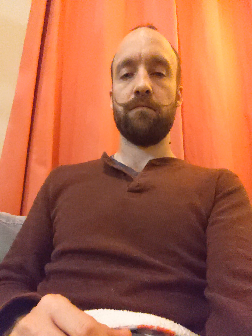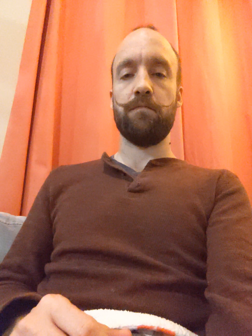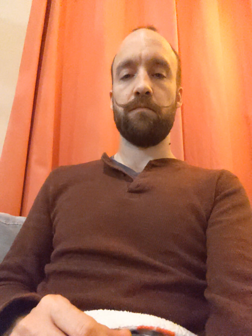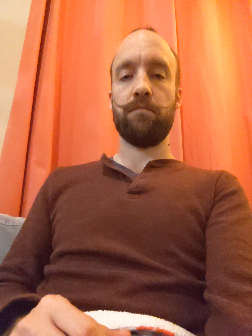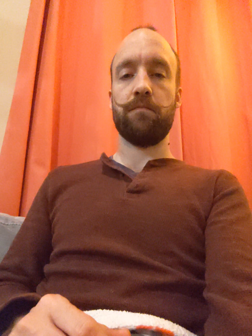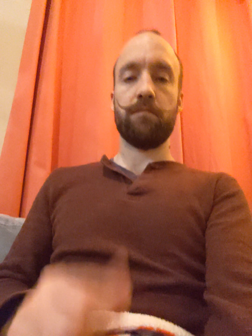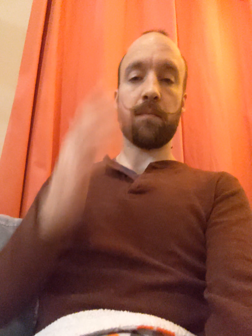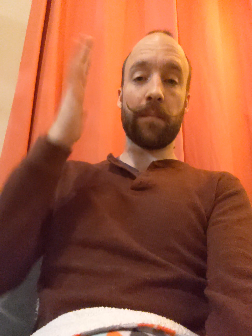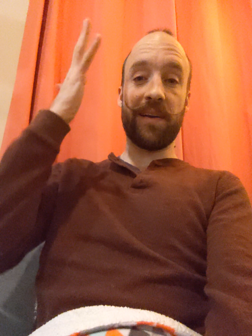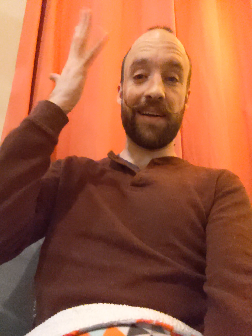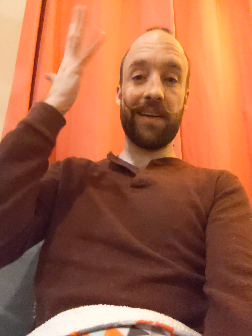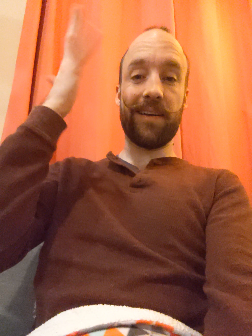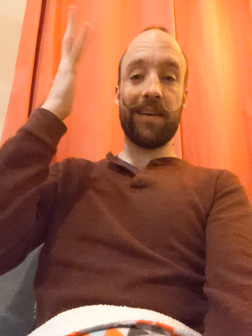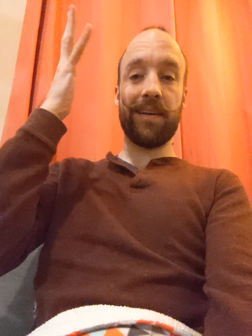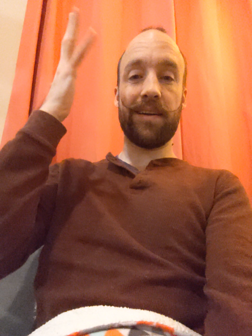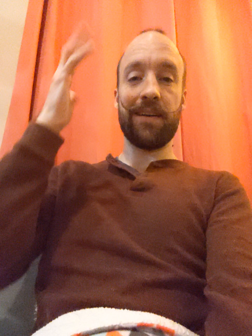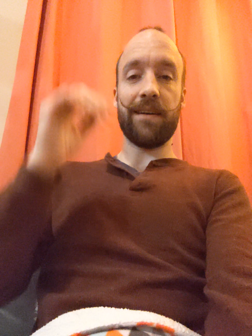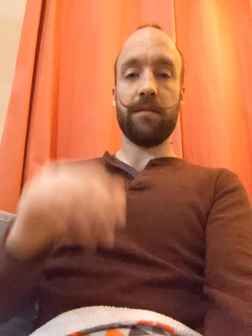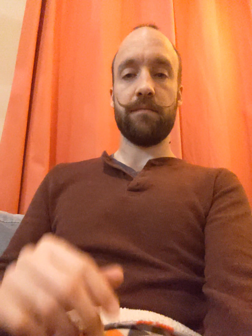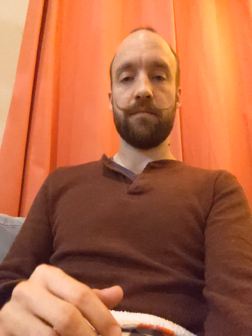tree